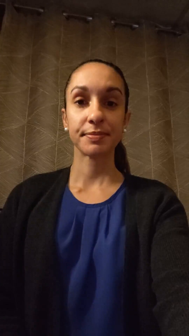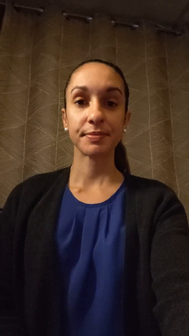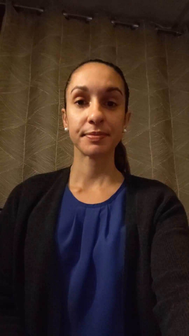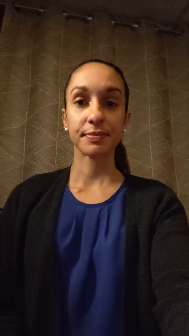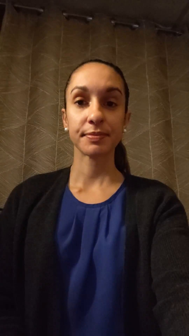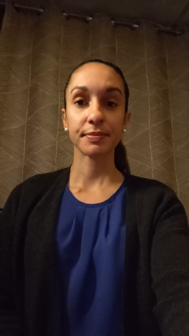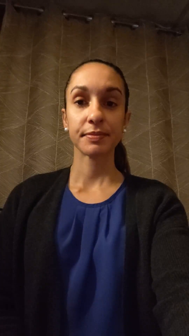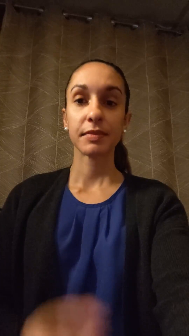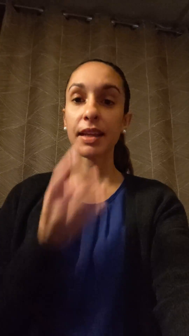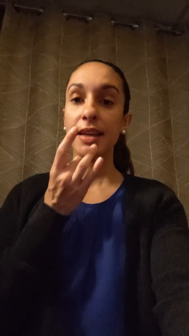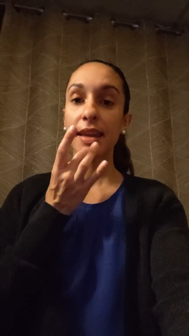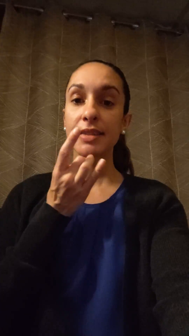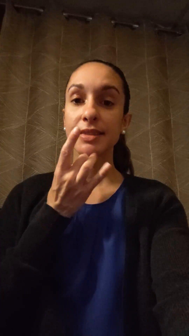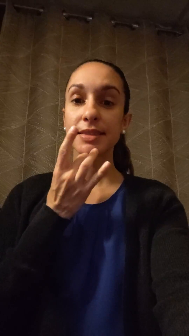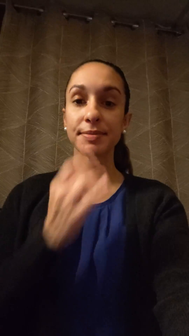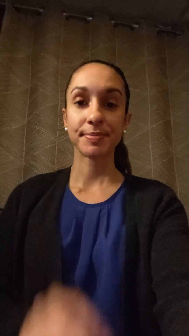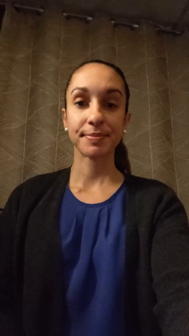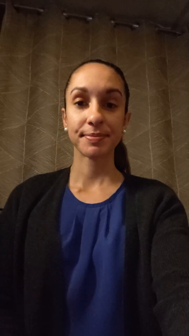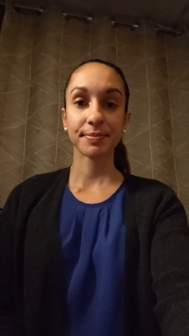light bulb